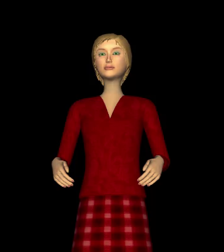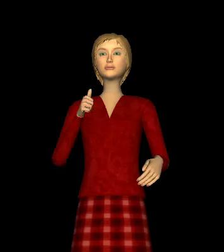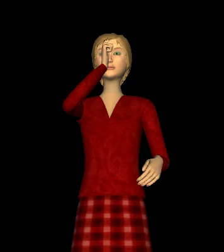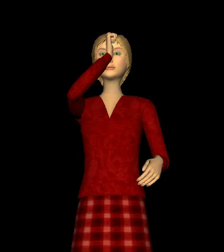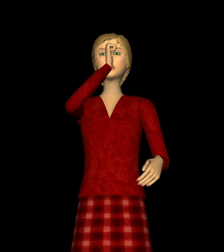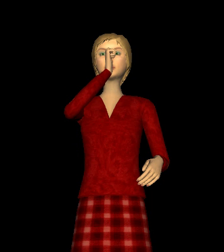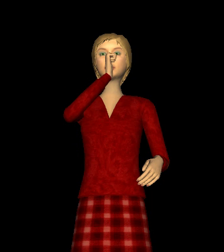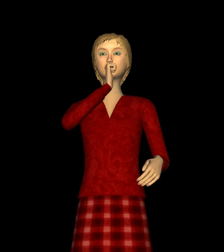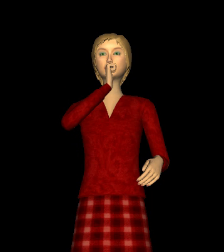متحف